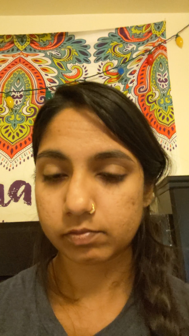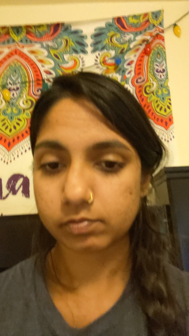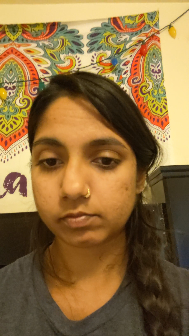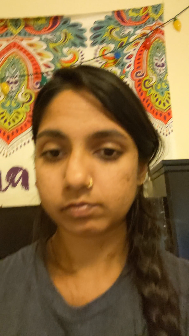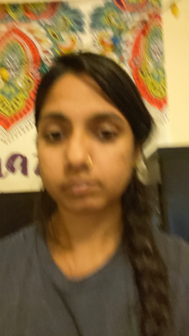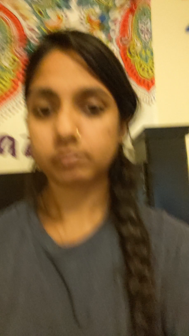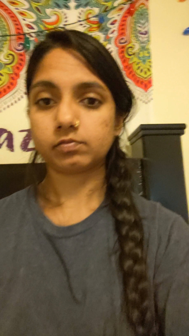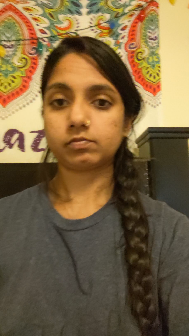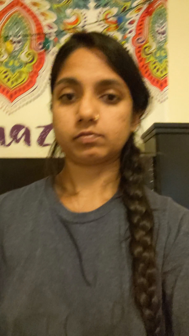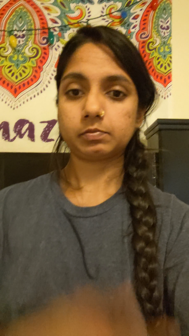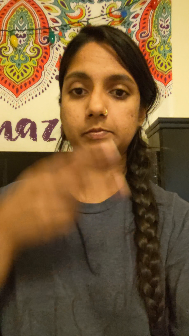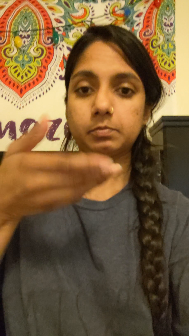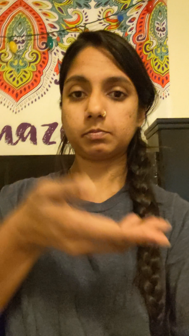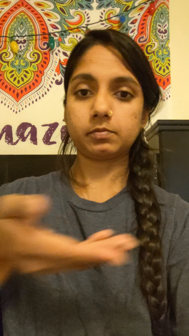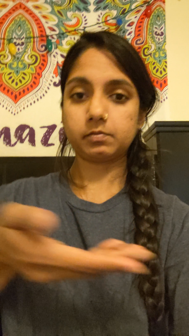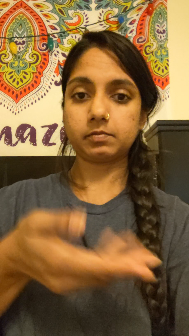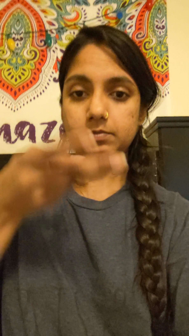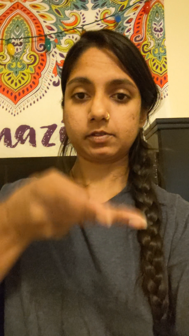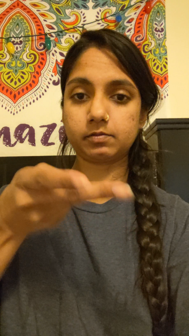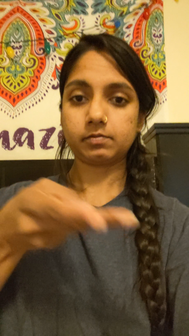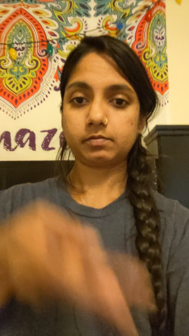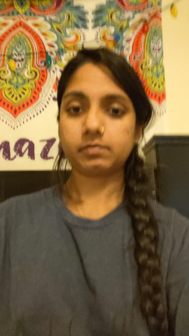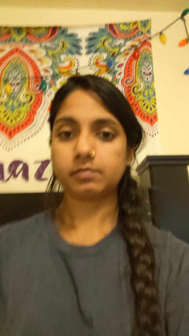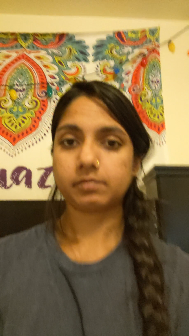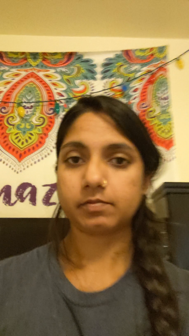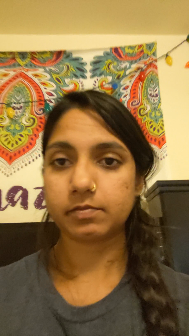babysitter